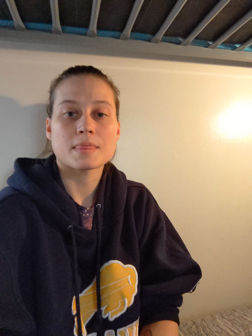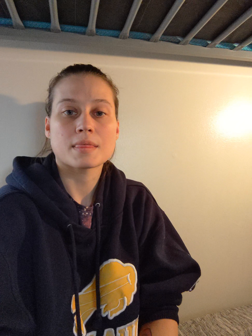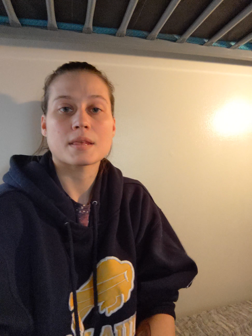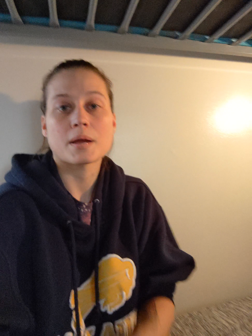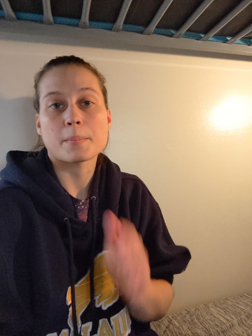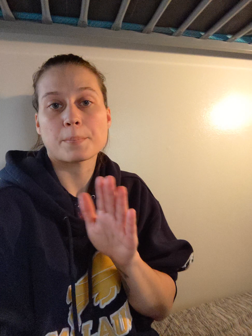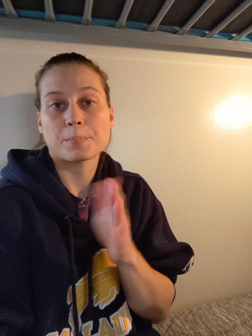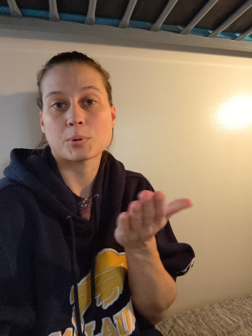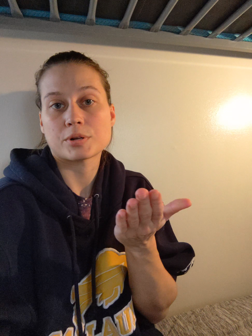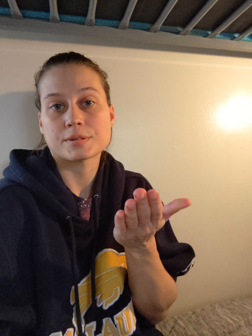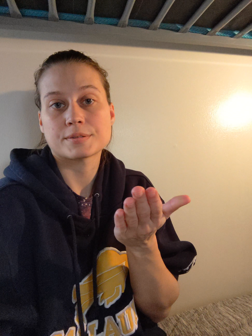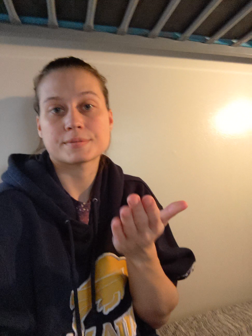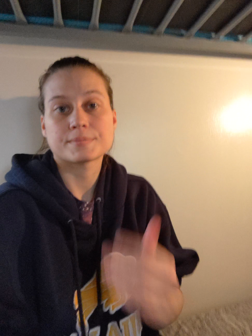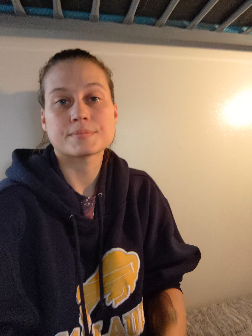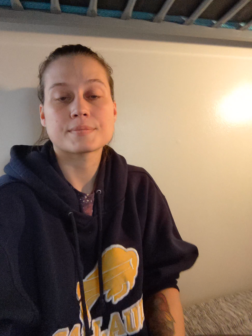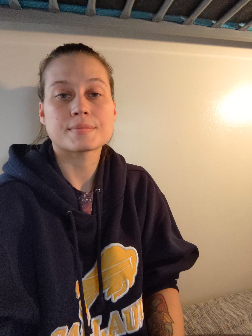book